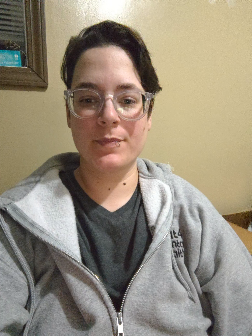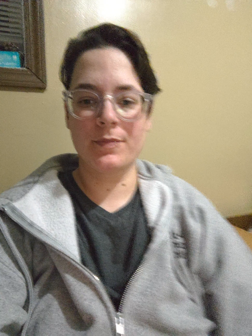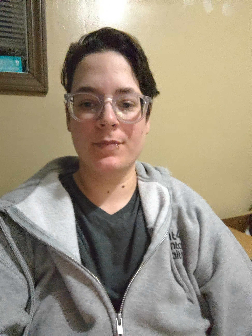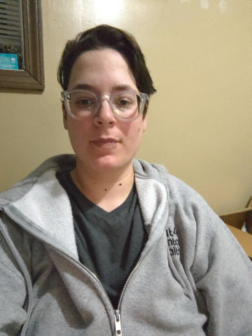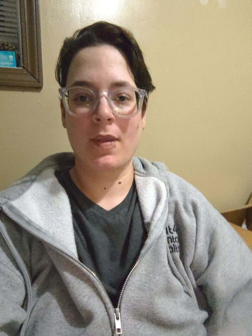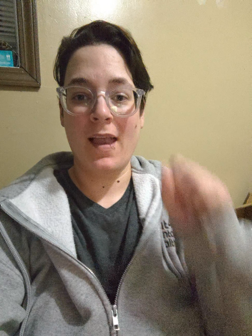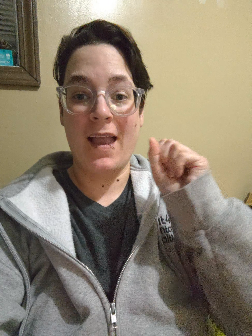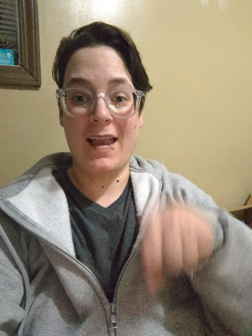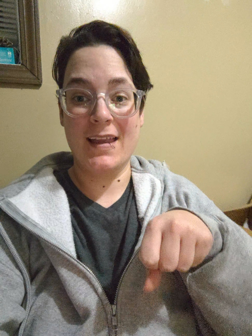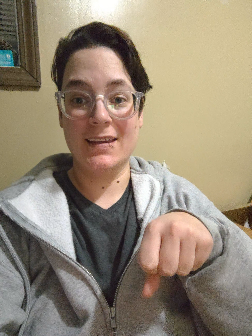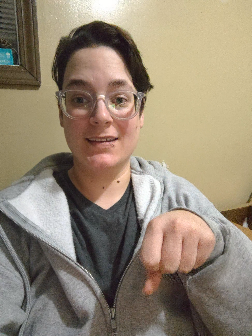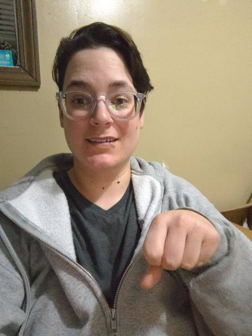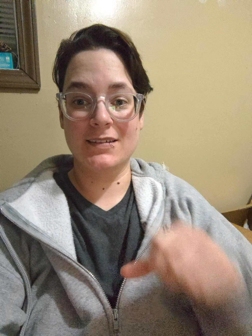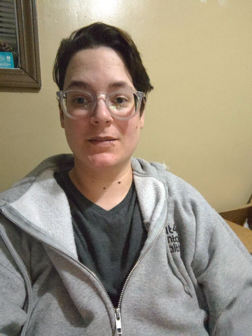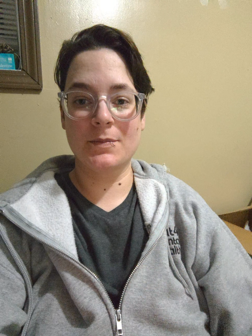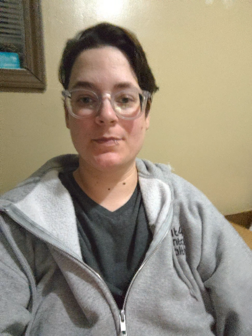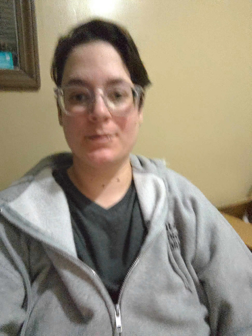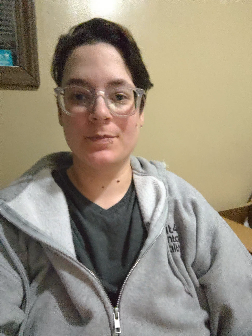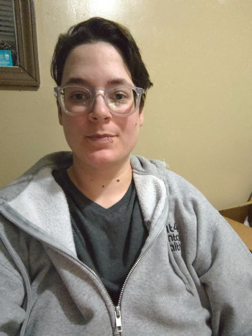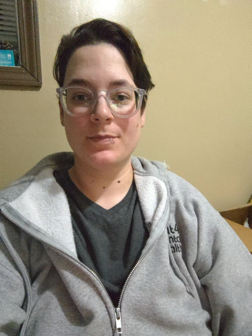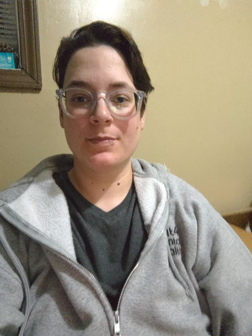can